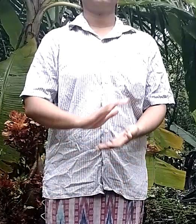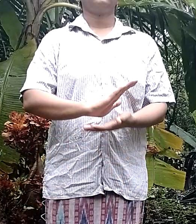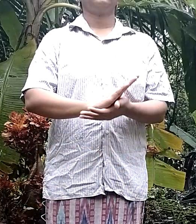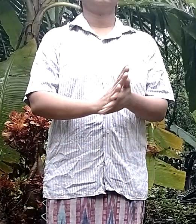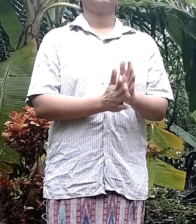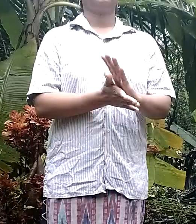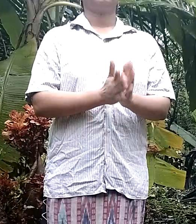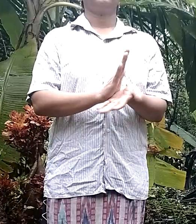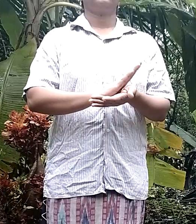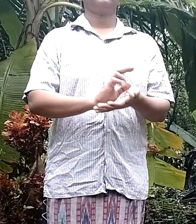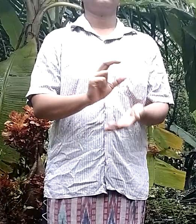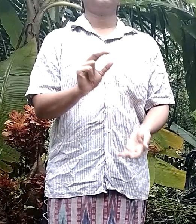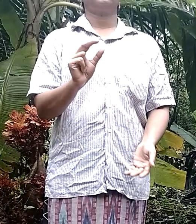Wheat